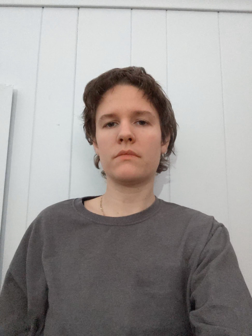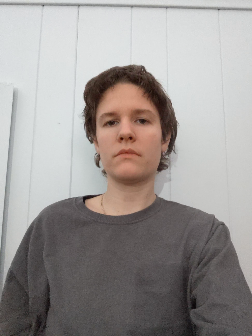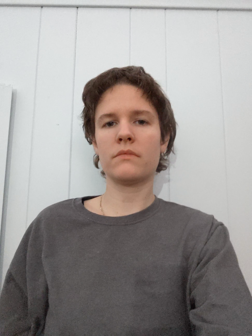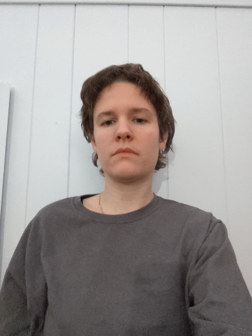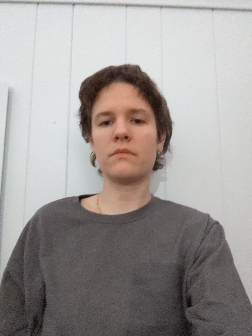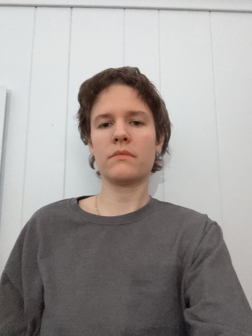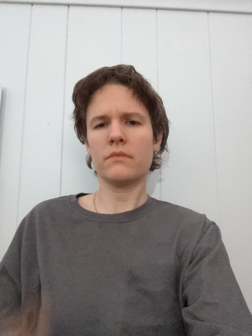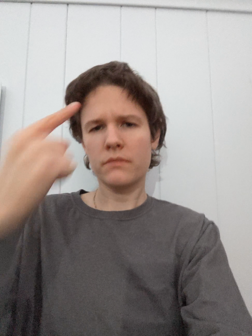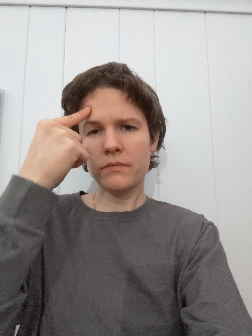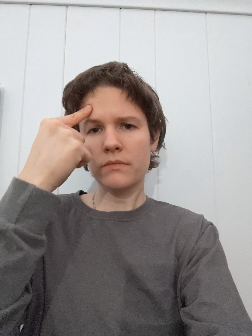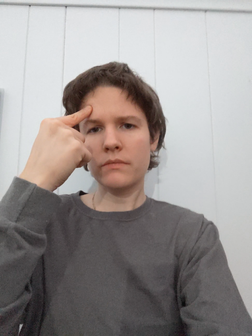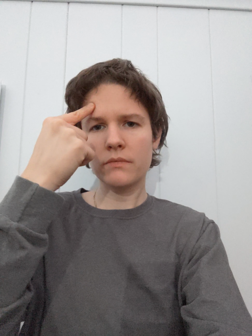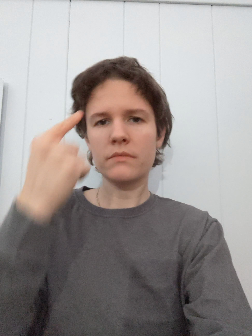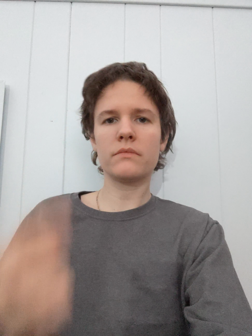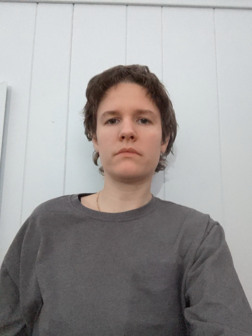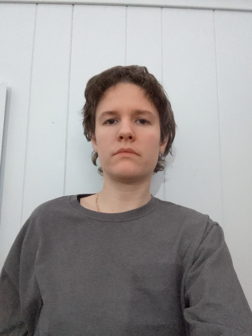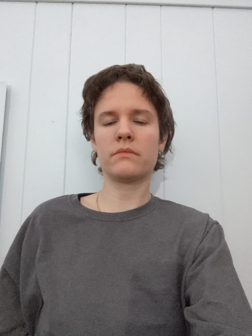think